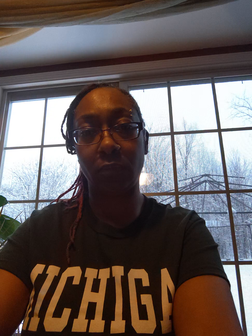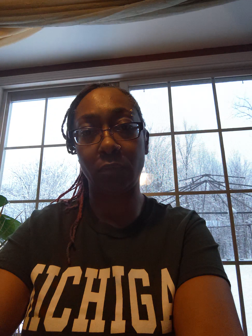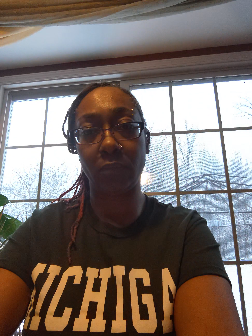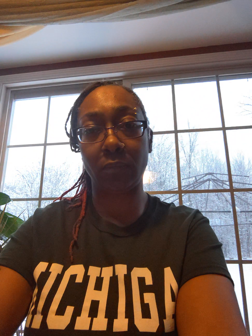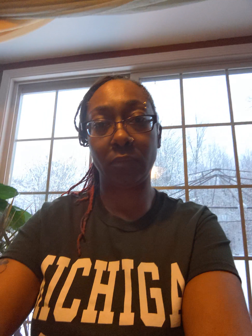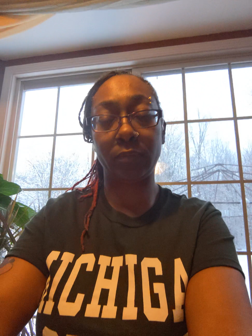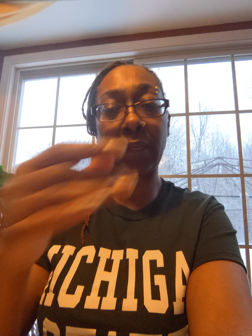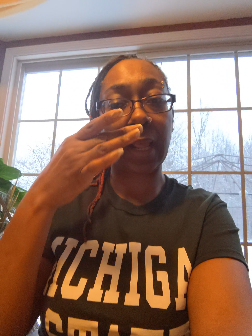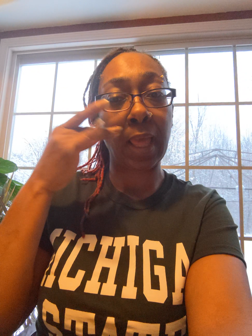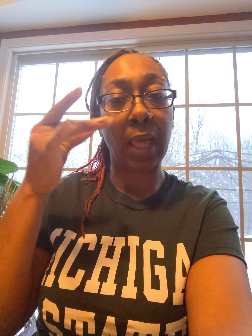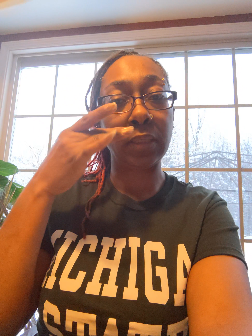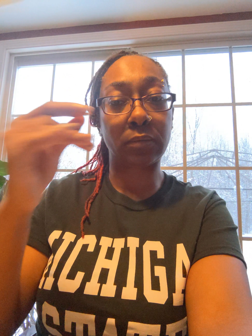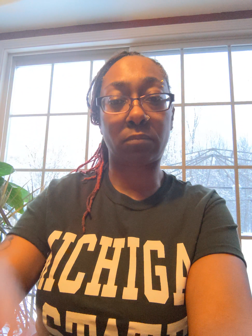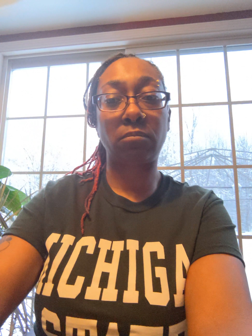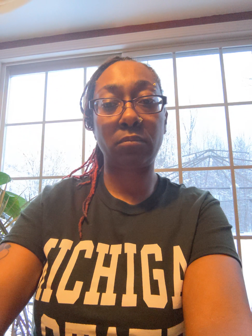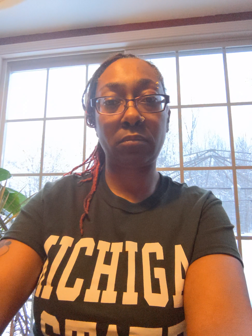cat